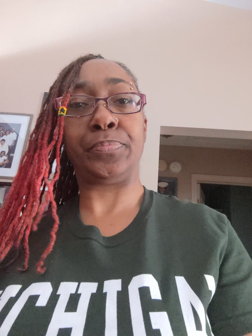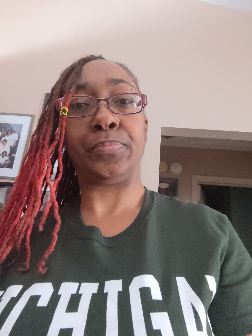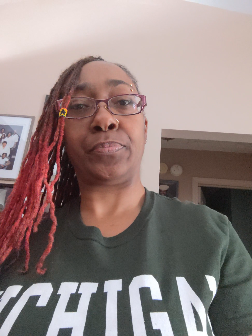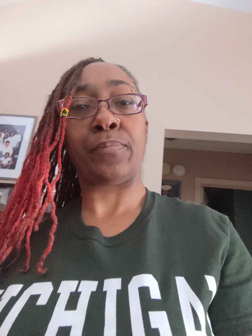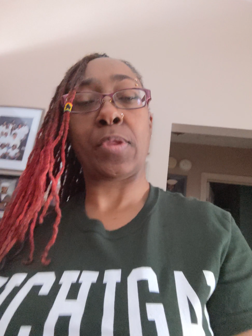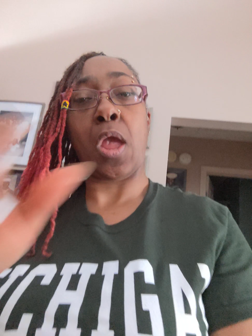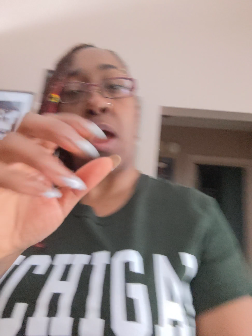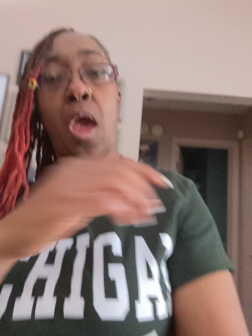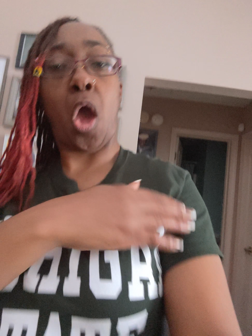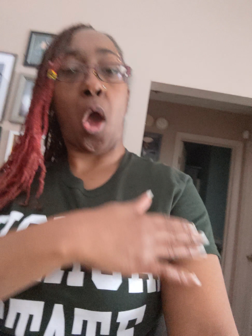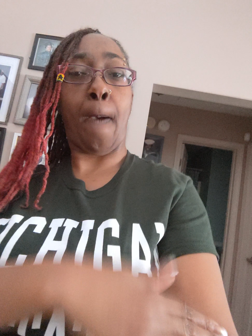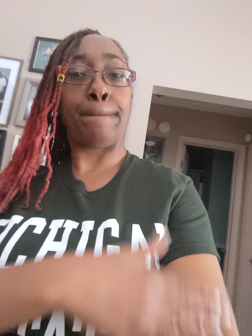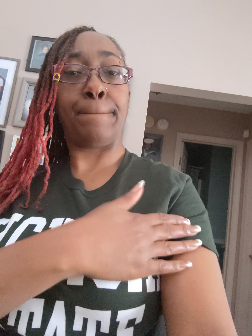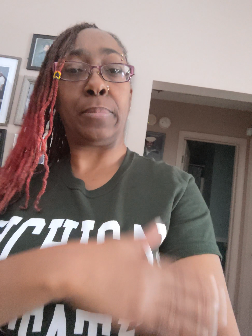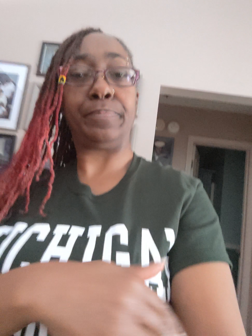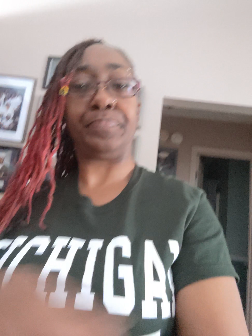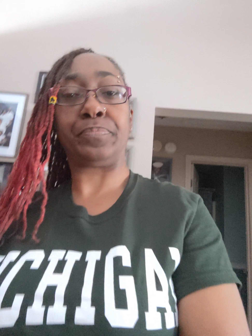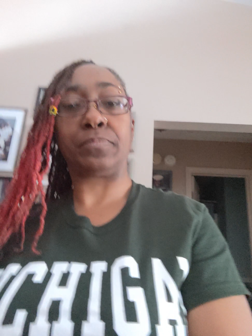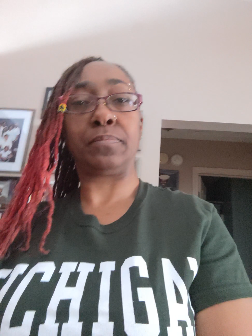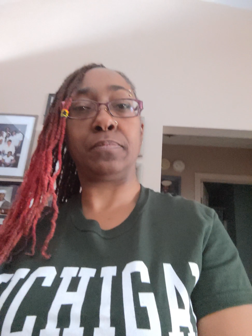arm